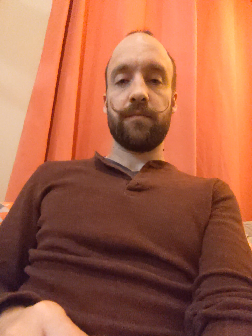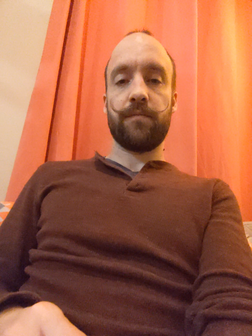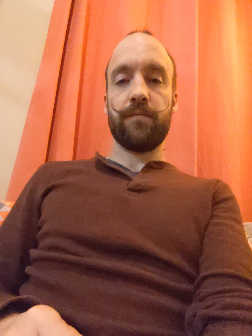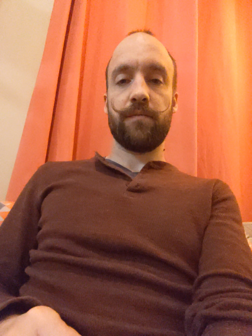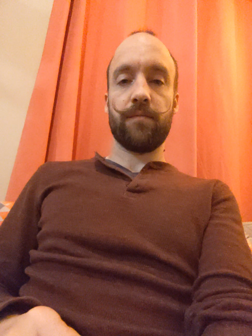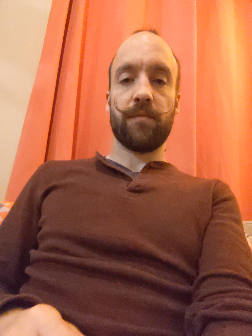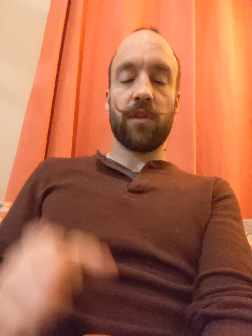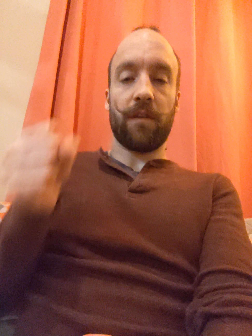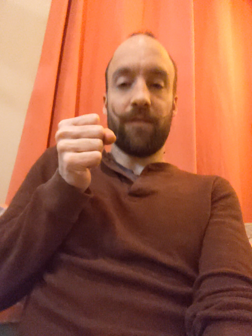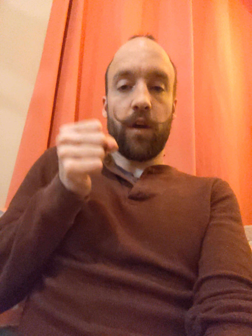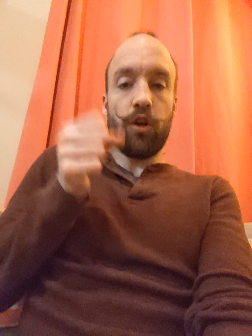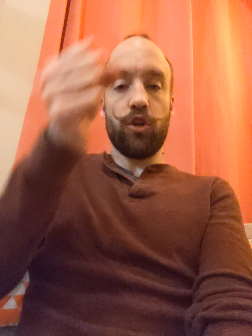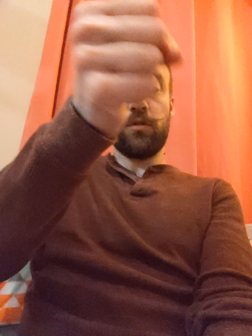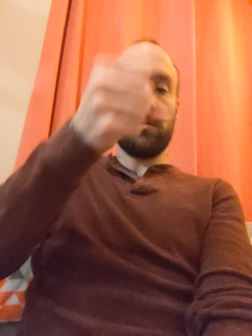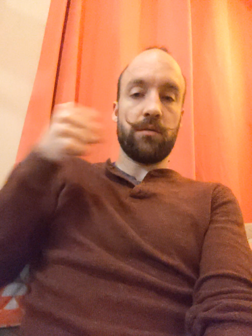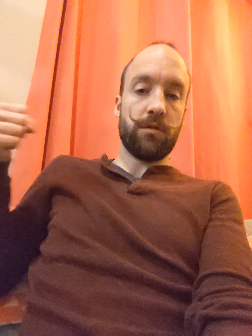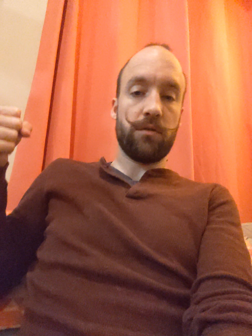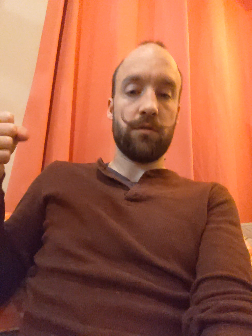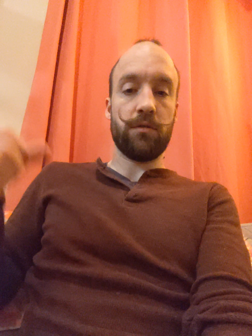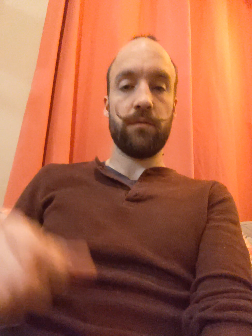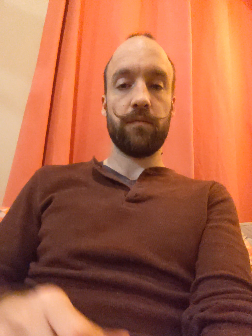refrigerator